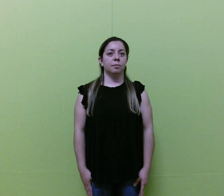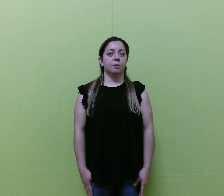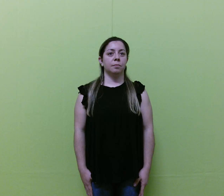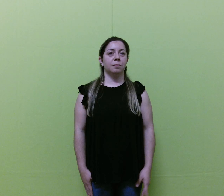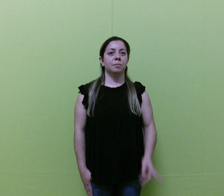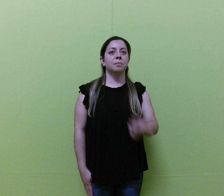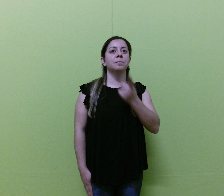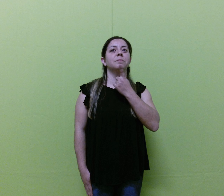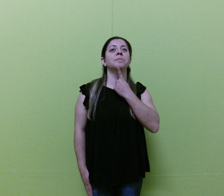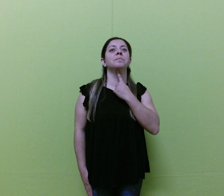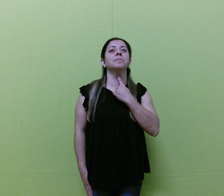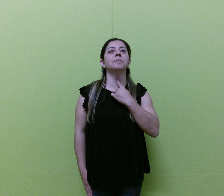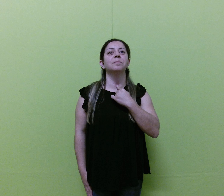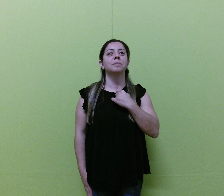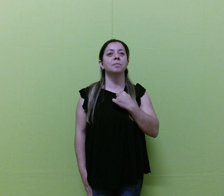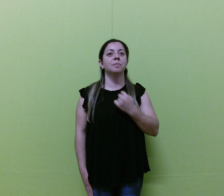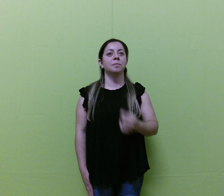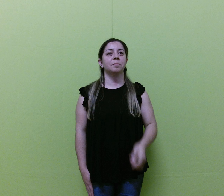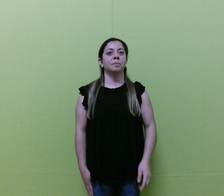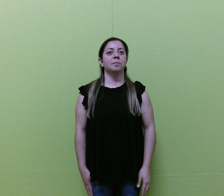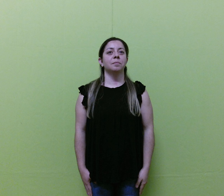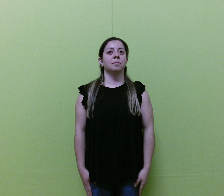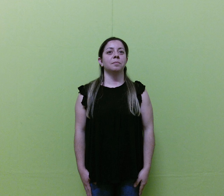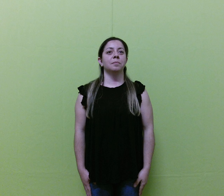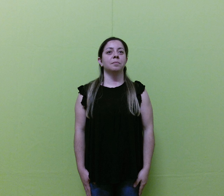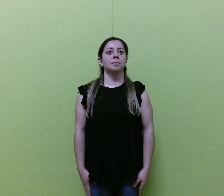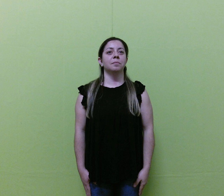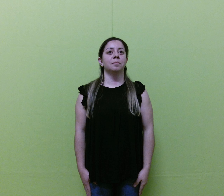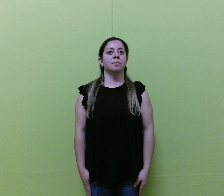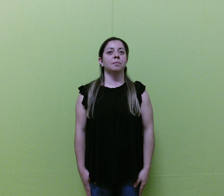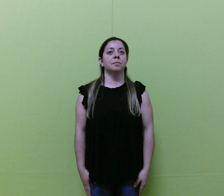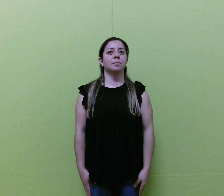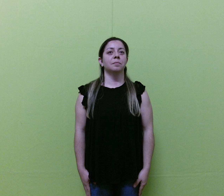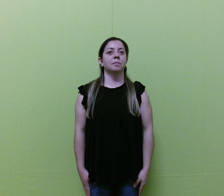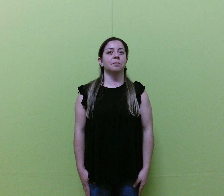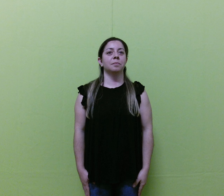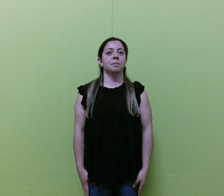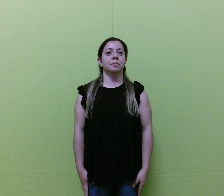vontade